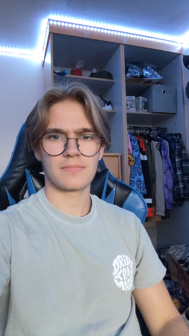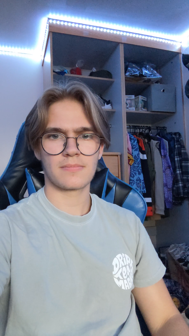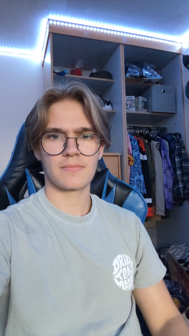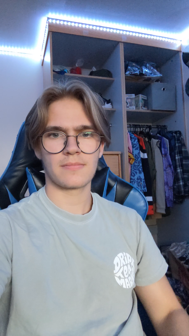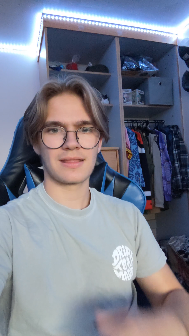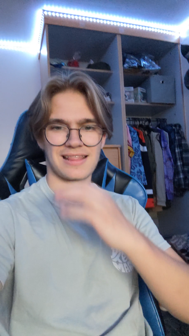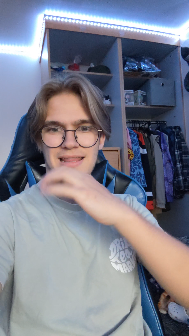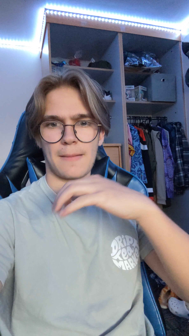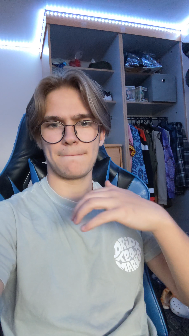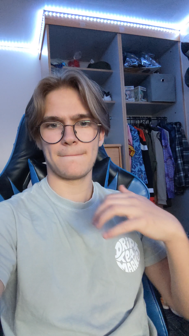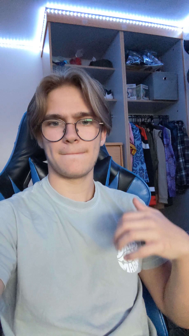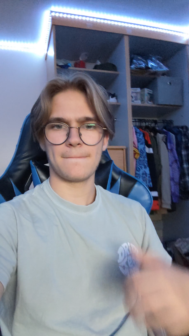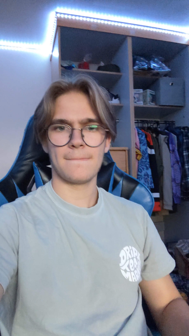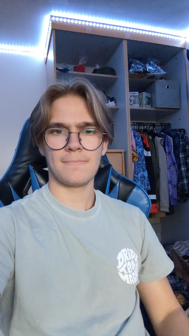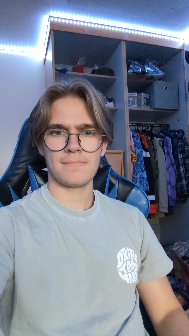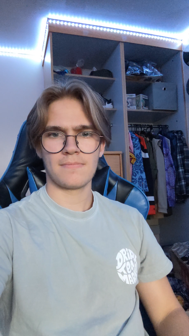grapes